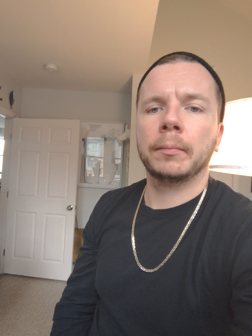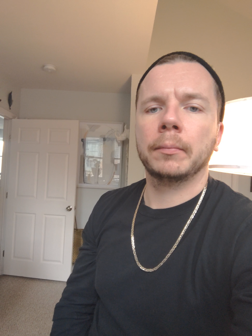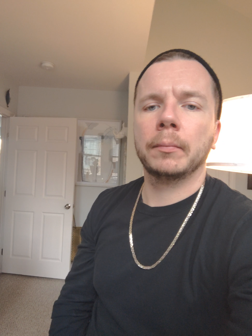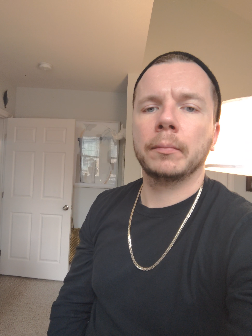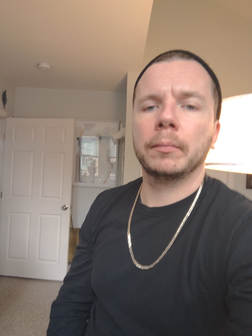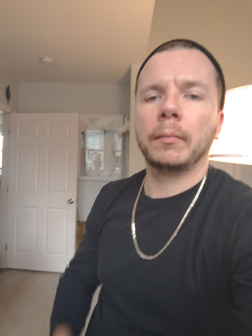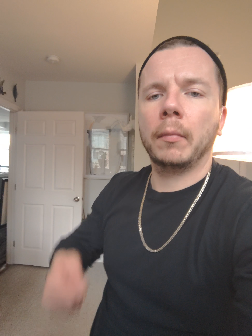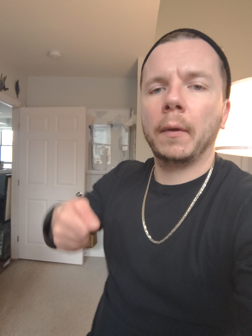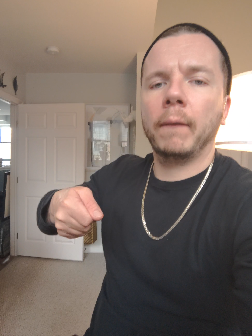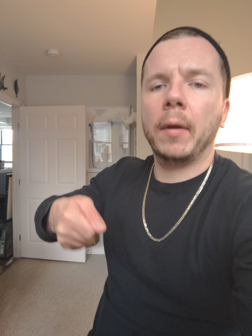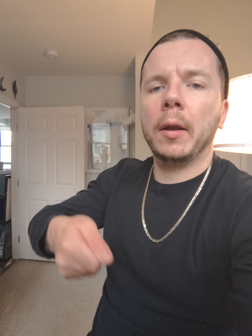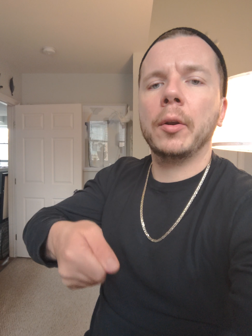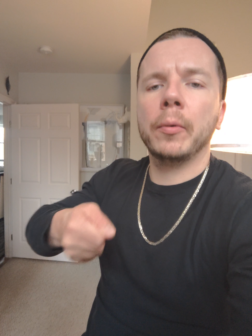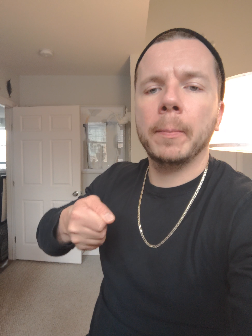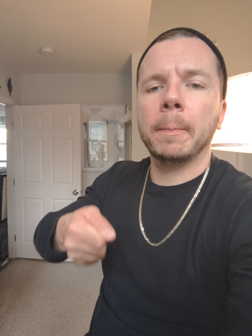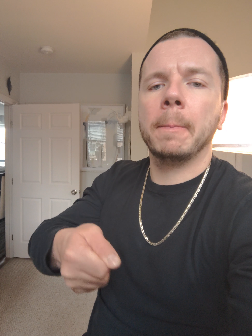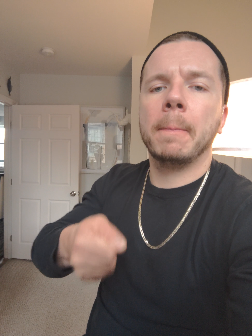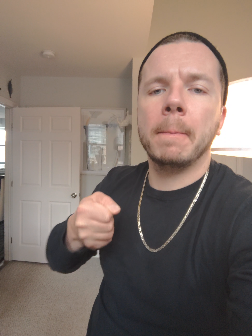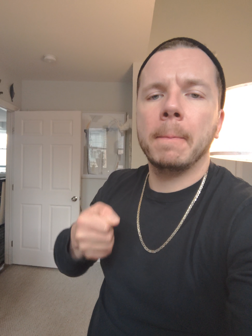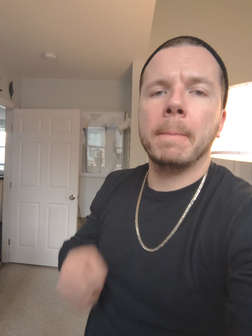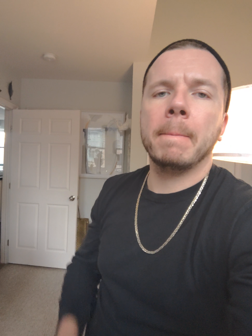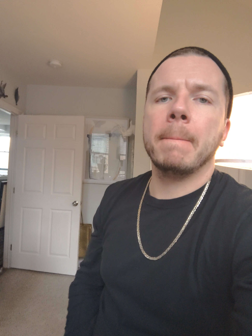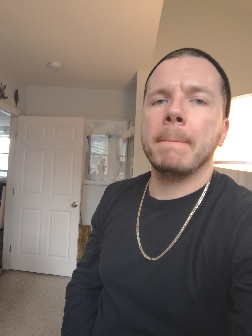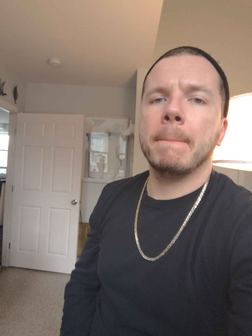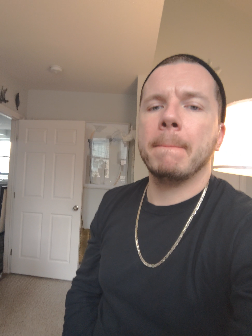vacuum